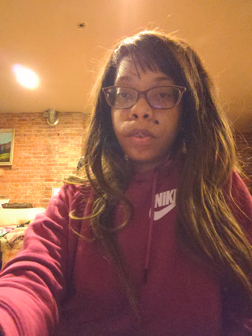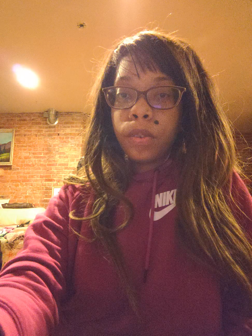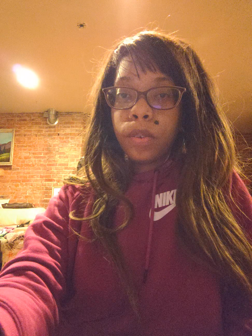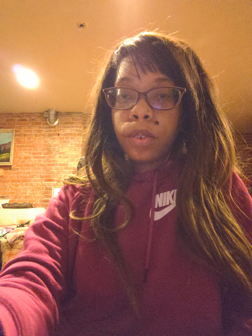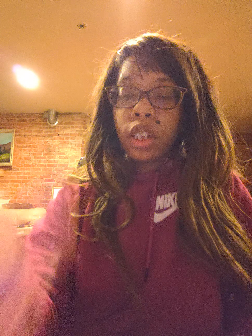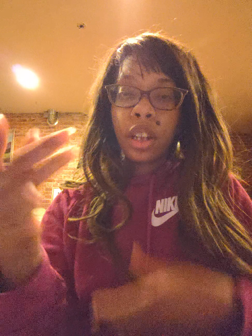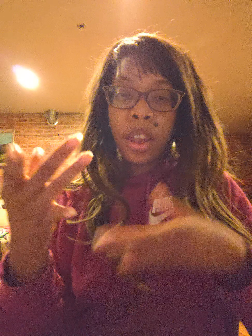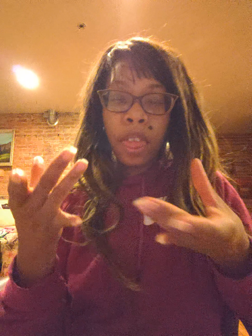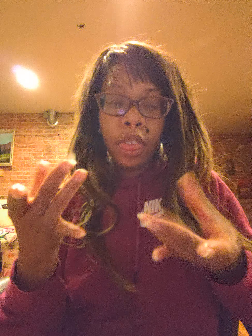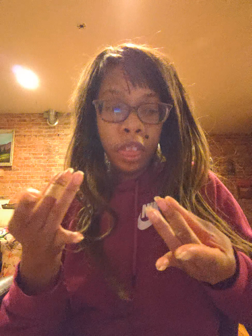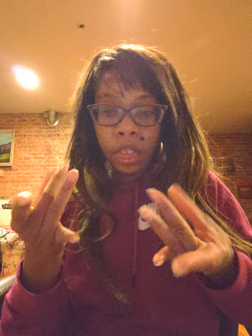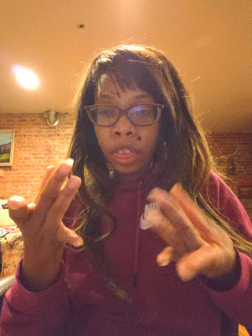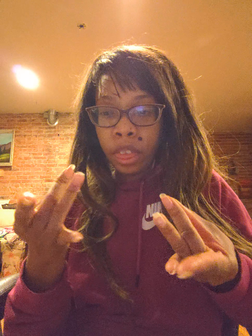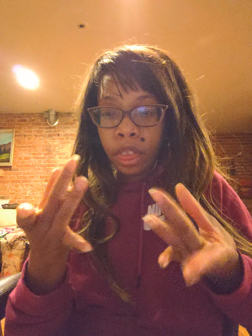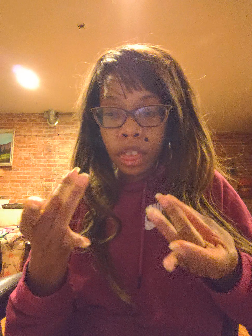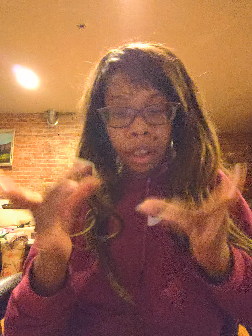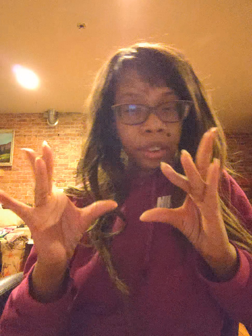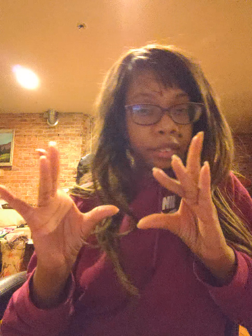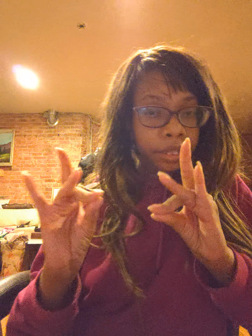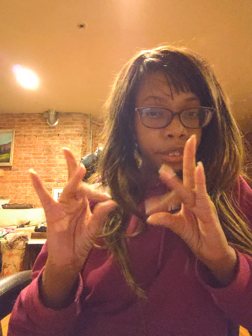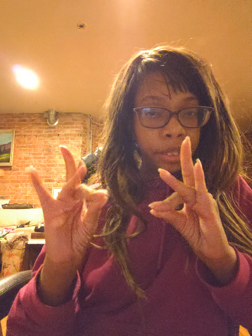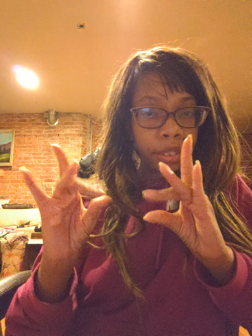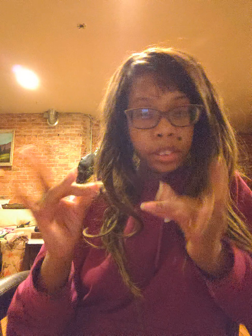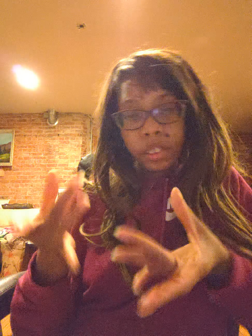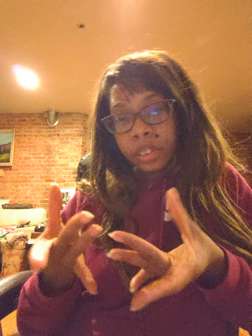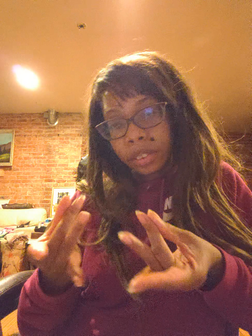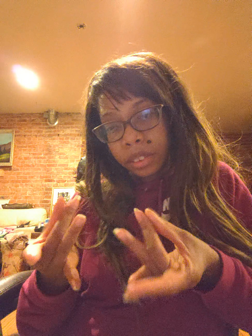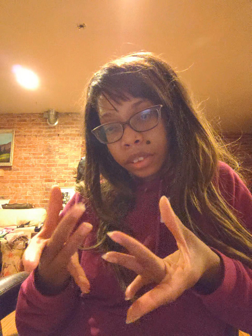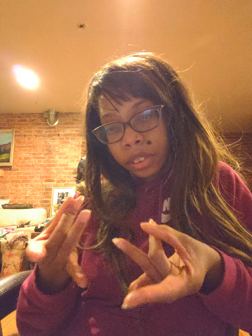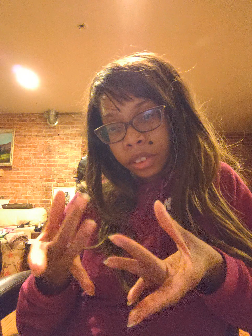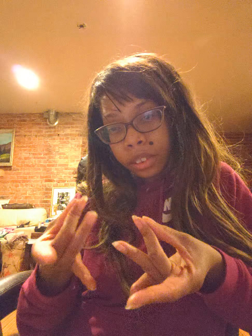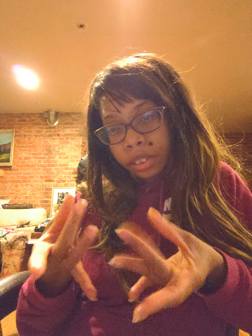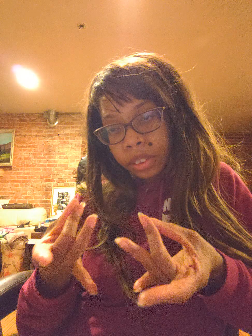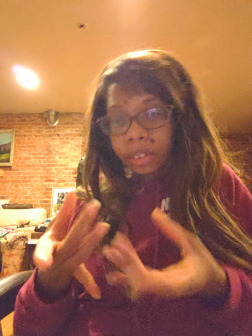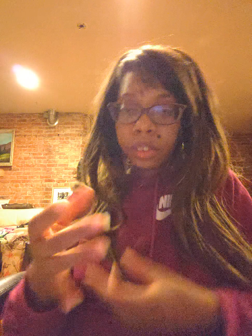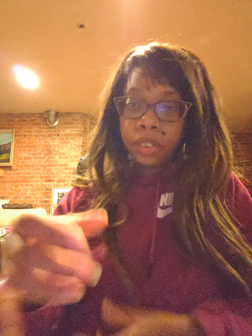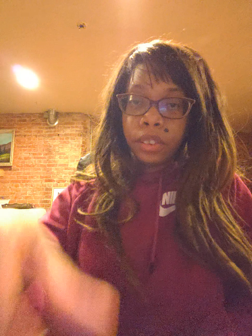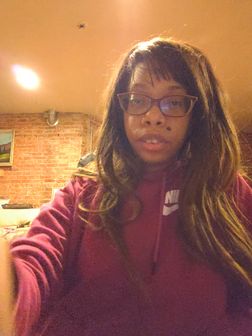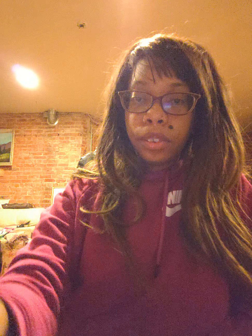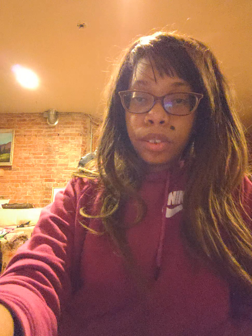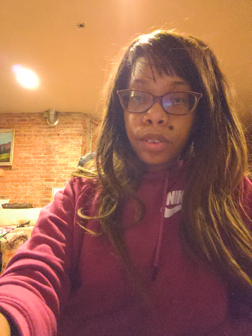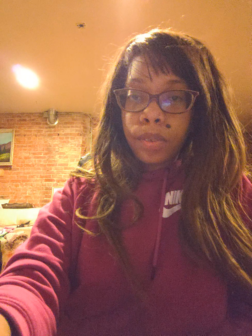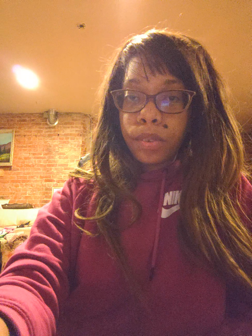sticky